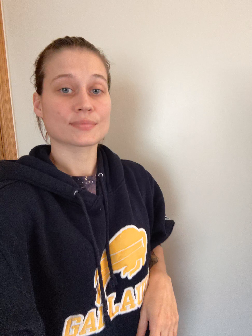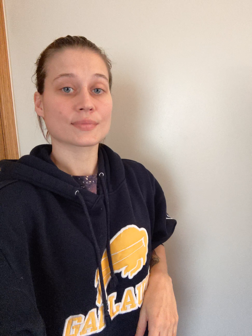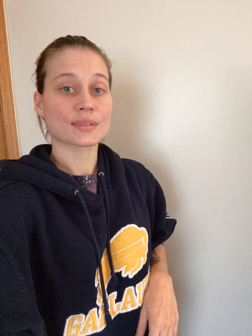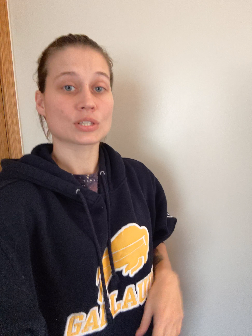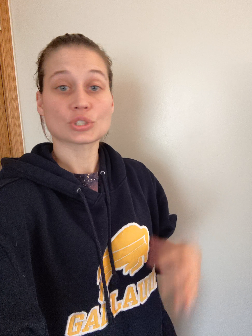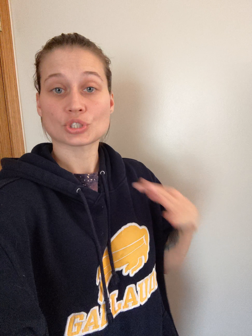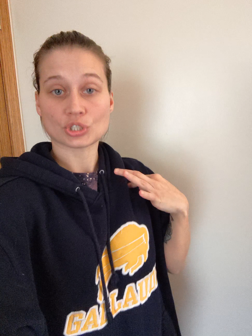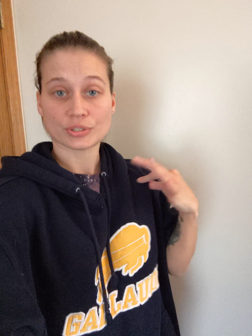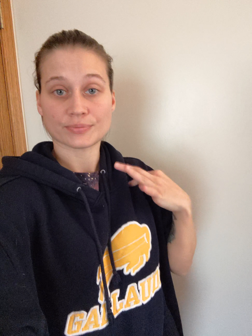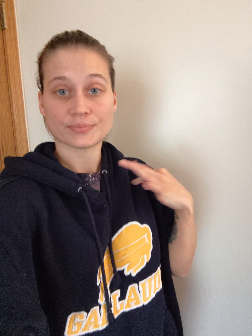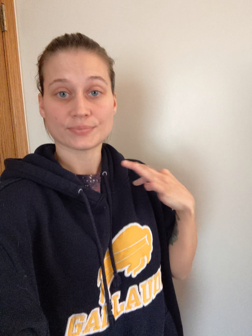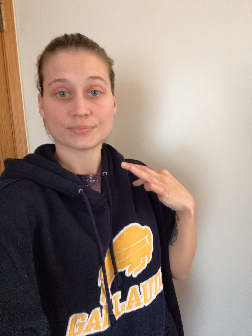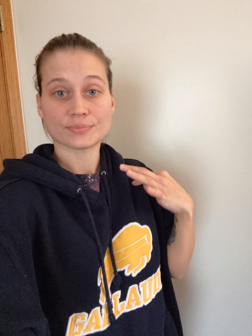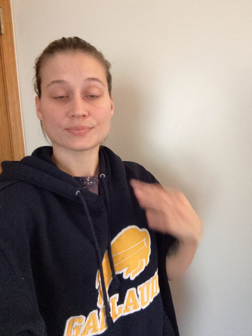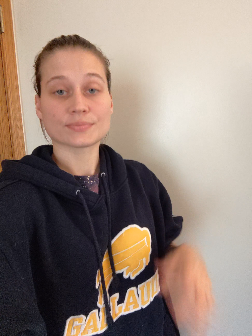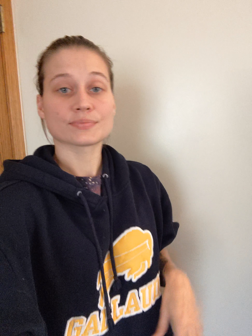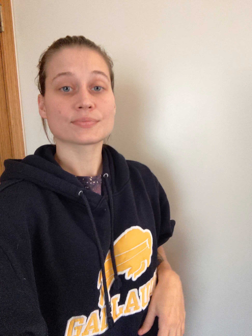shirt